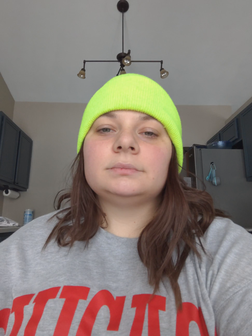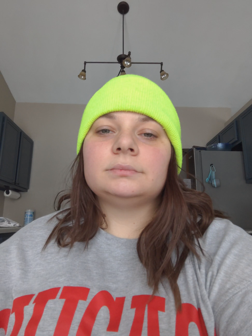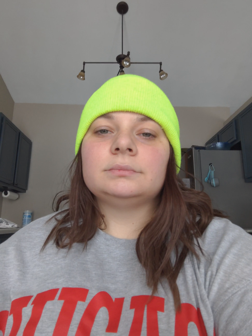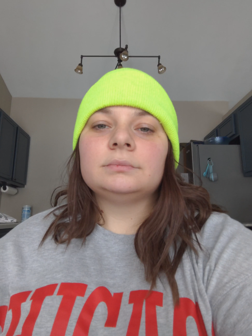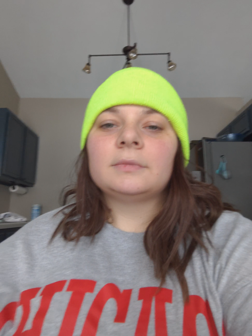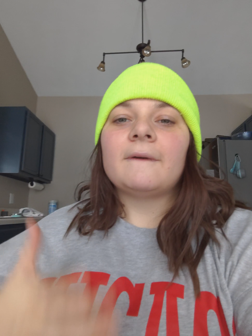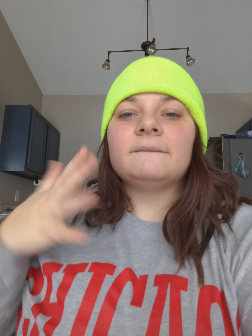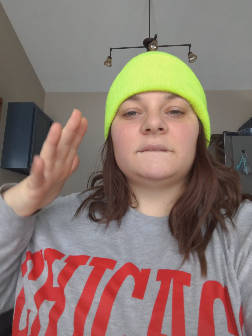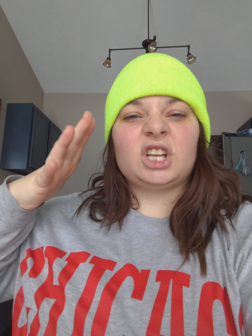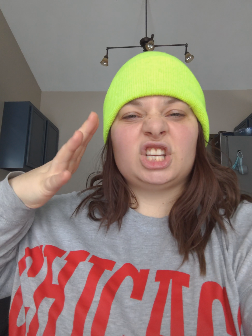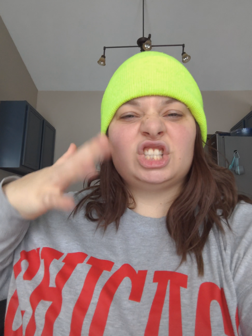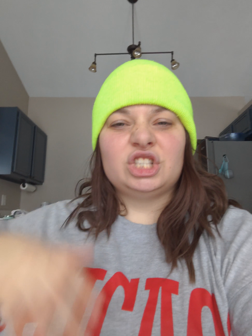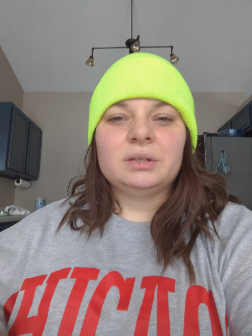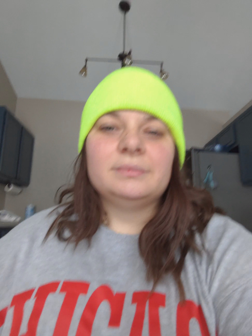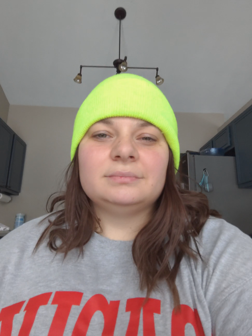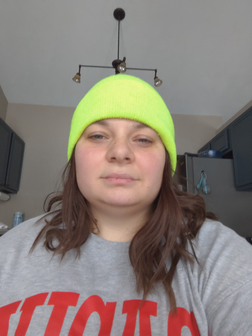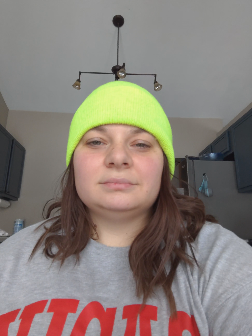finish